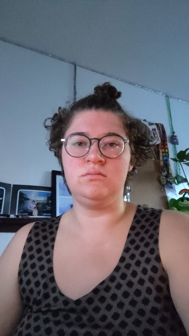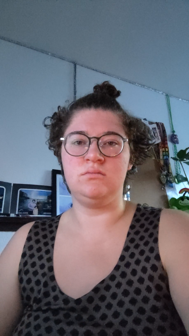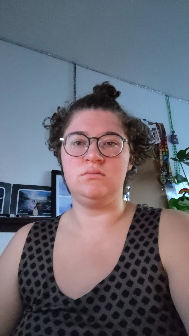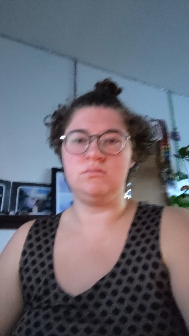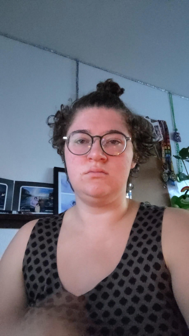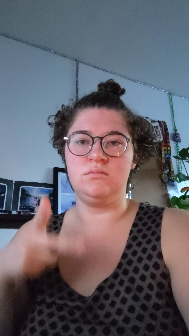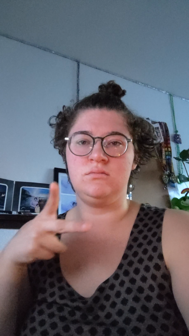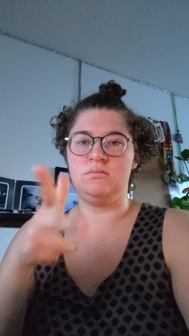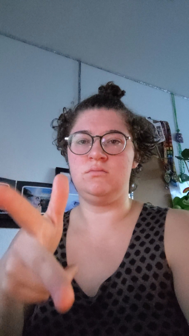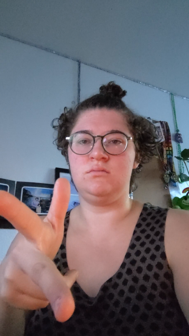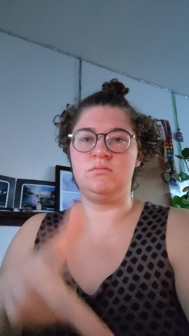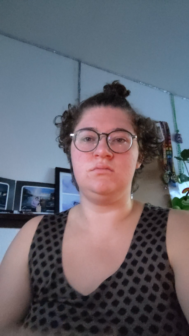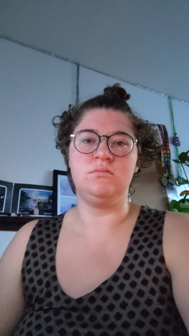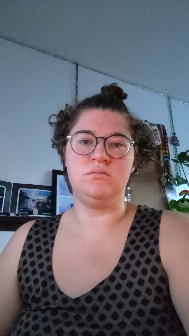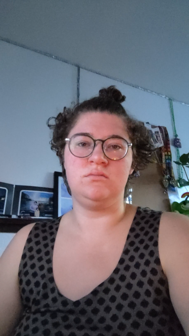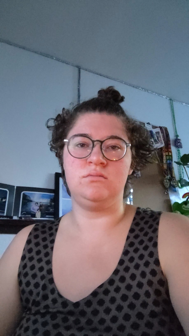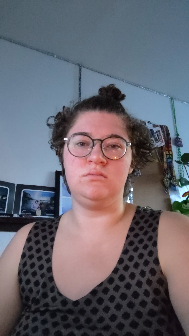garage